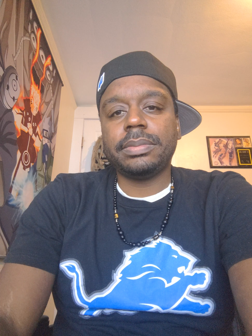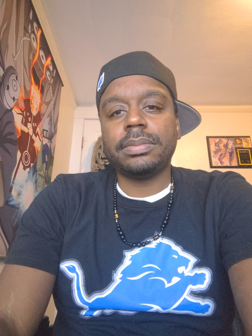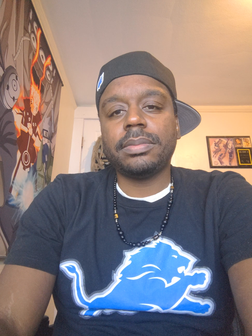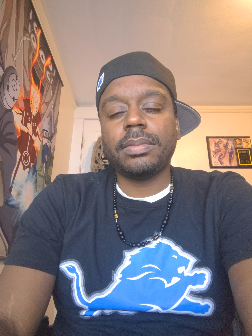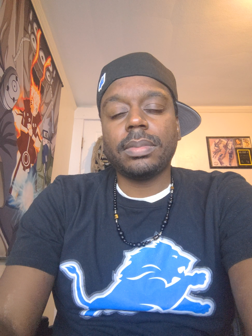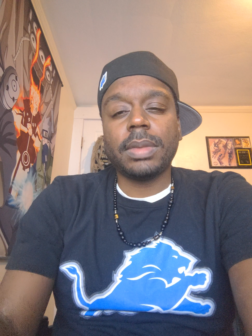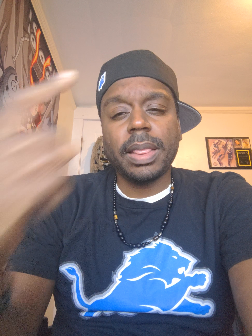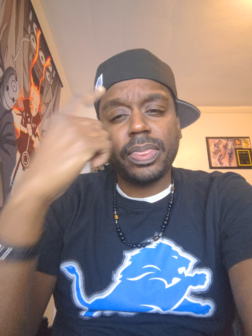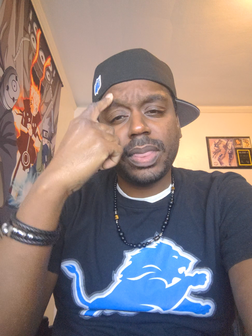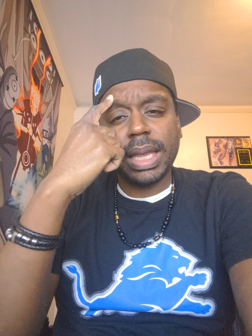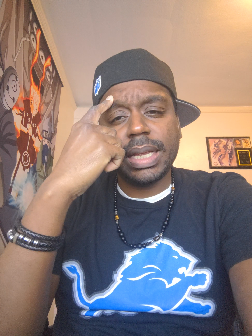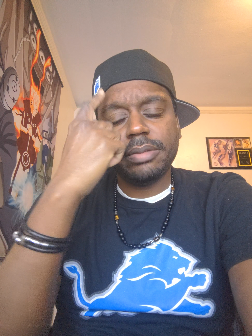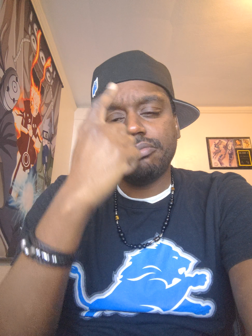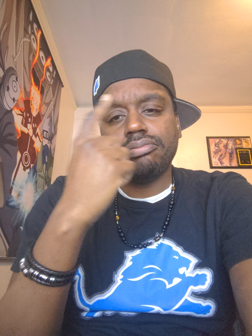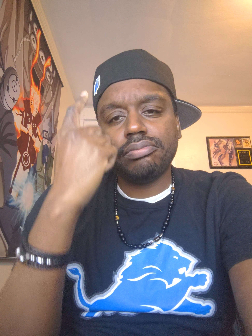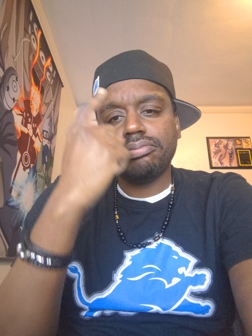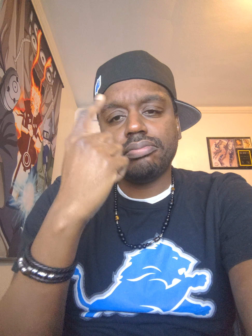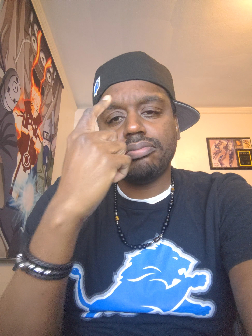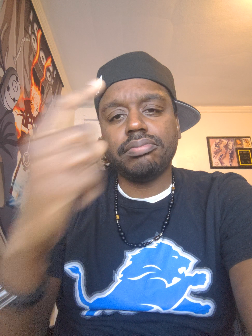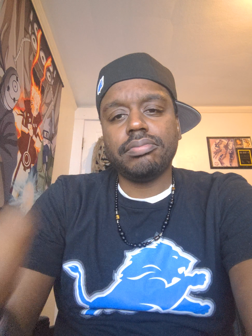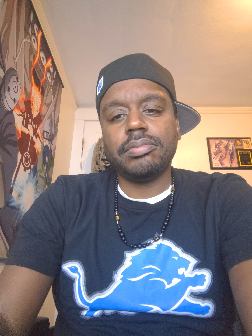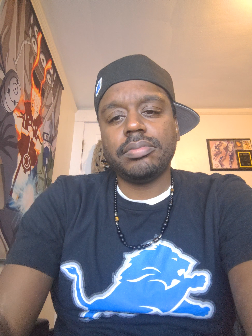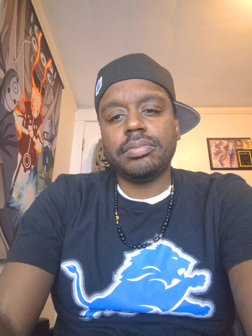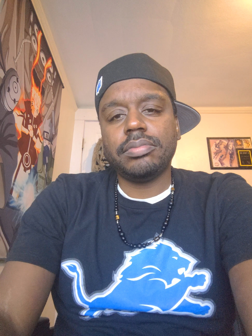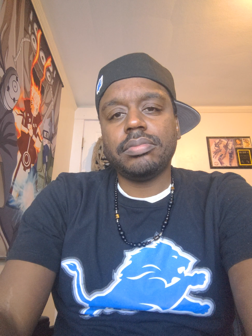think